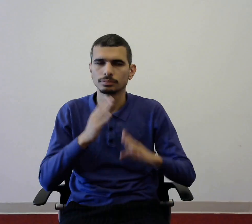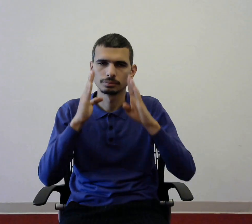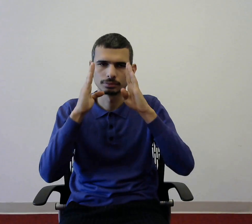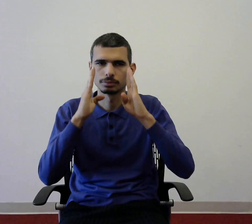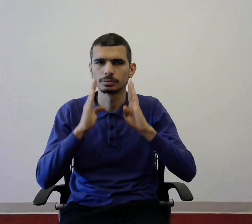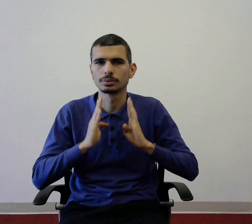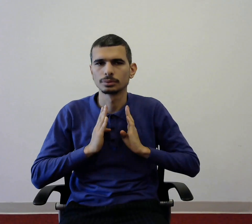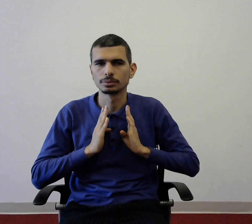ünvanli